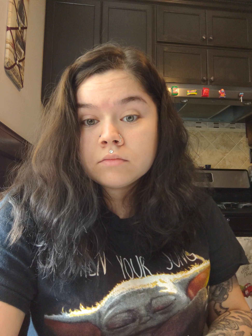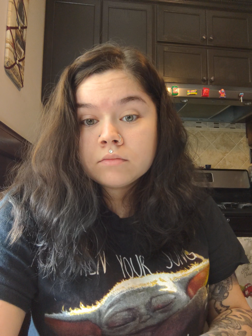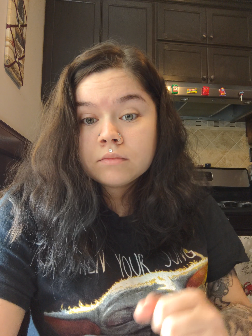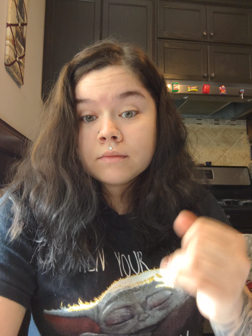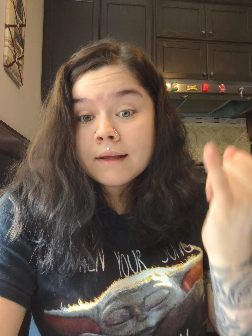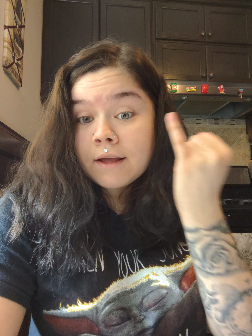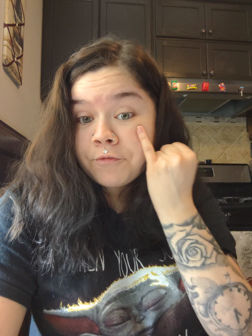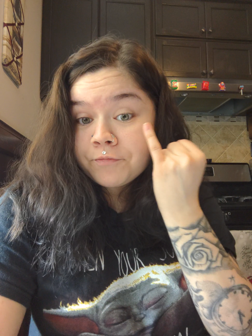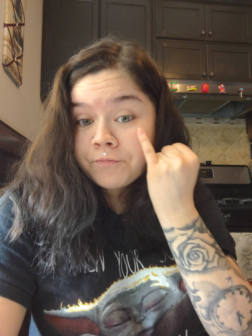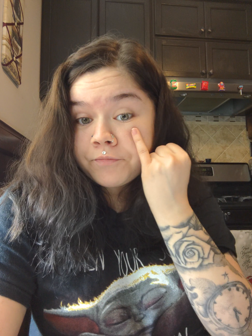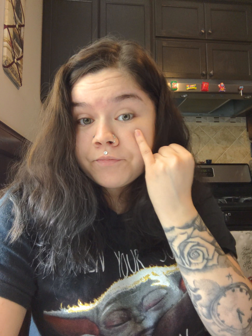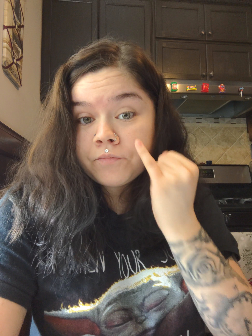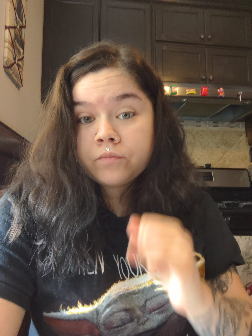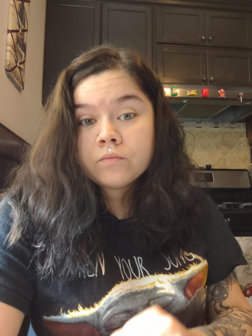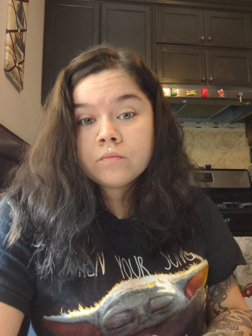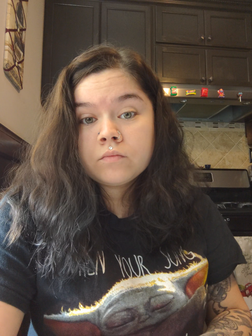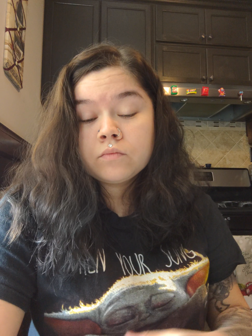if